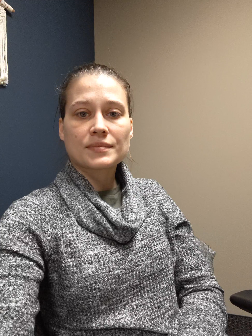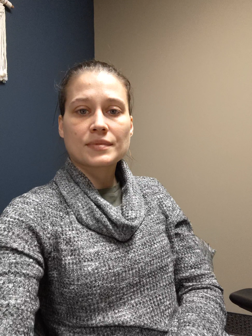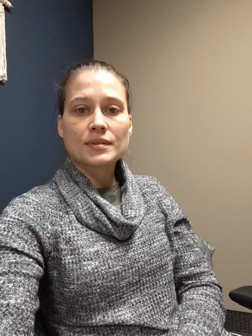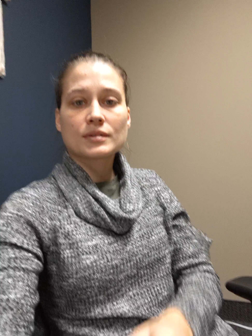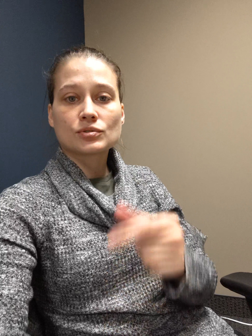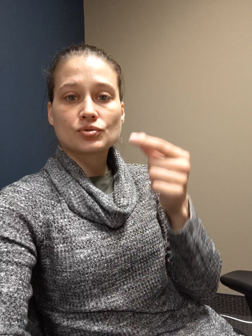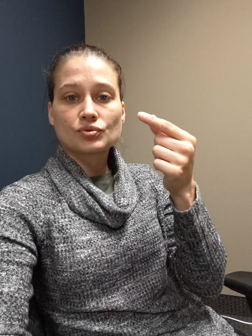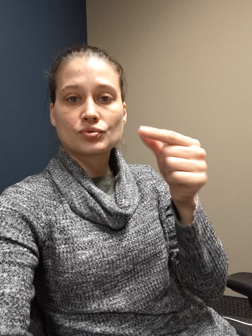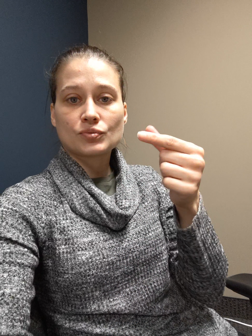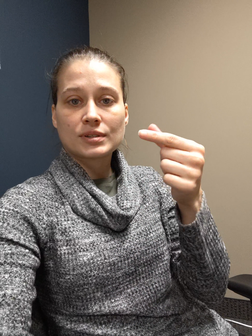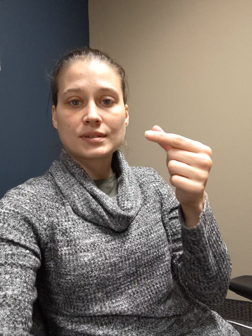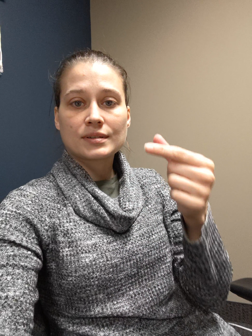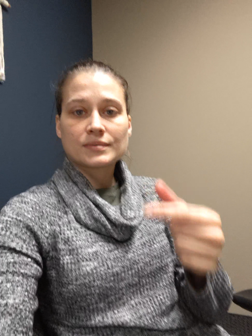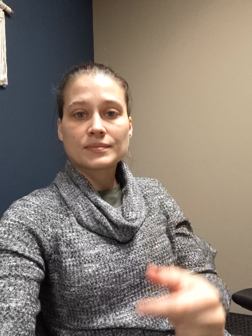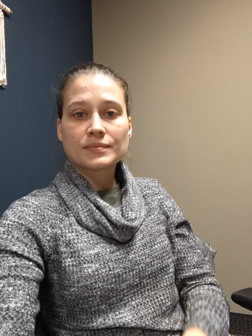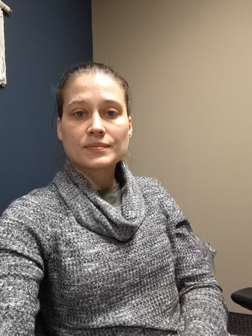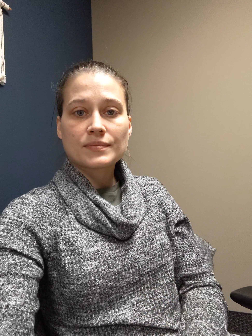green